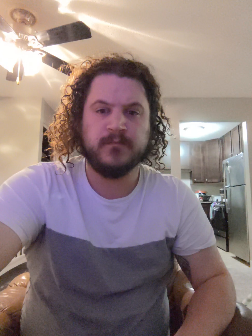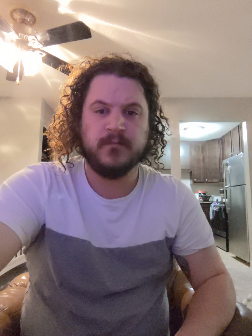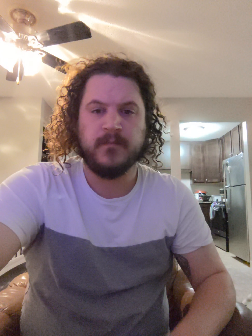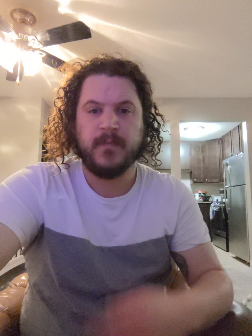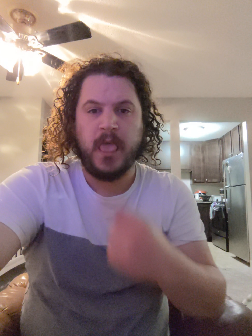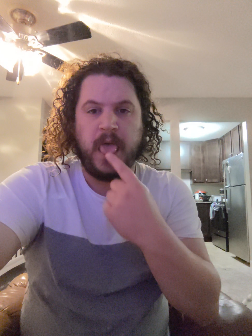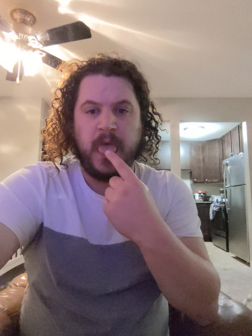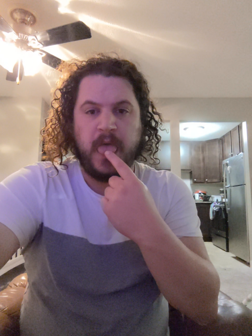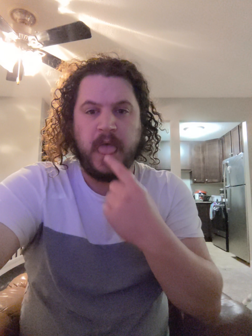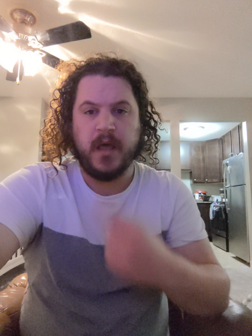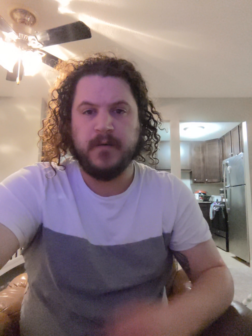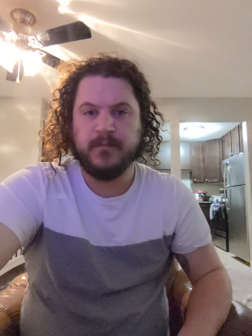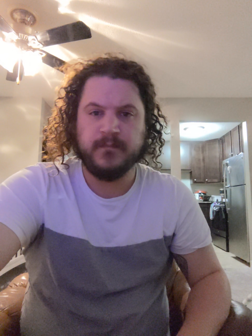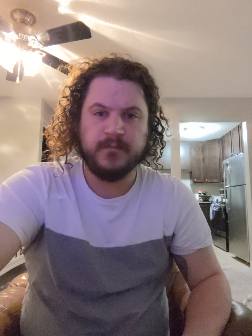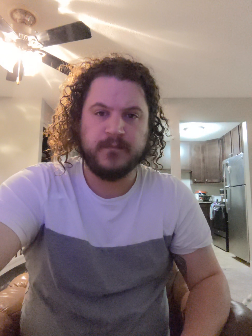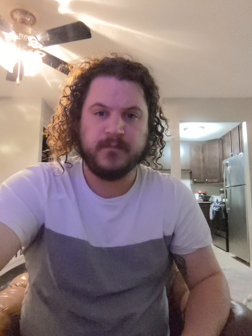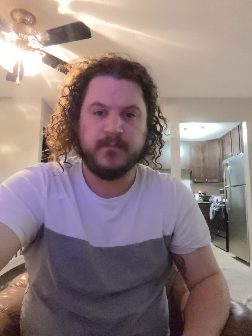tongue